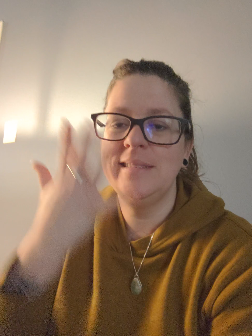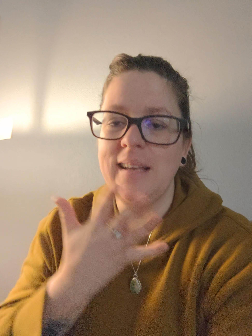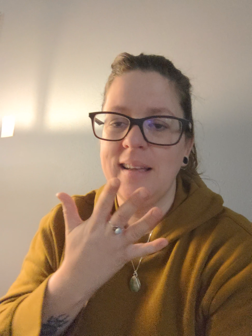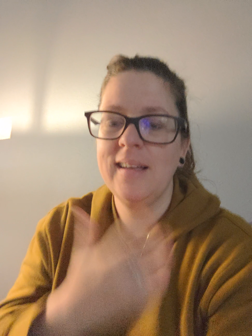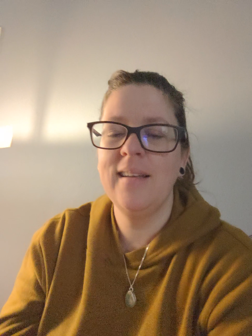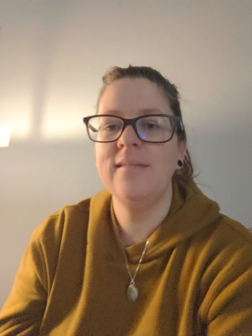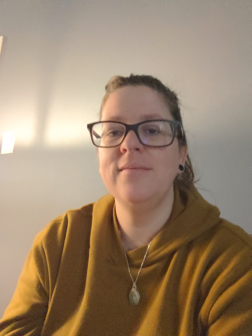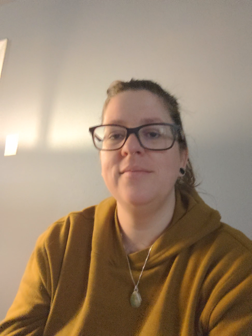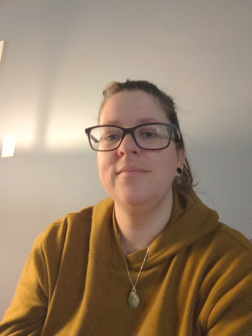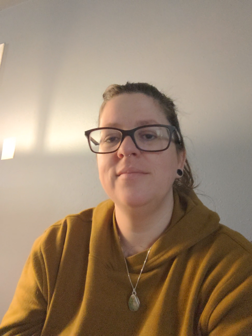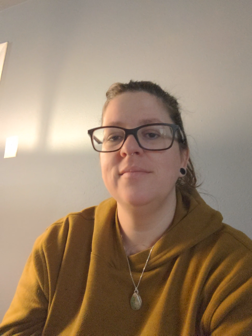sad